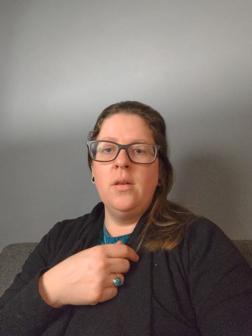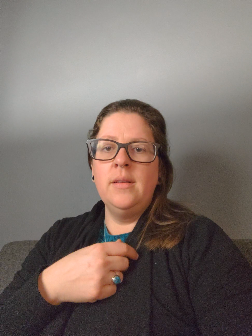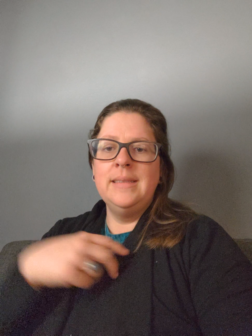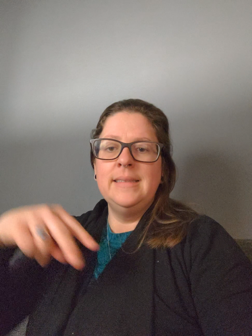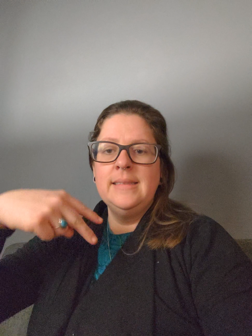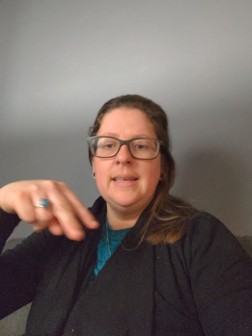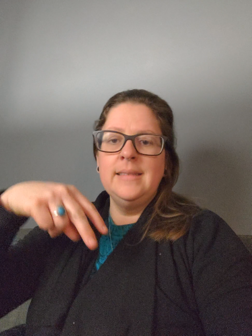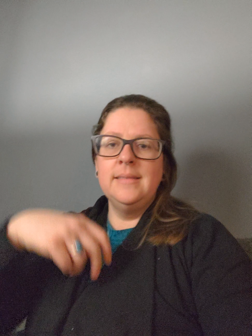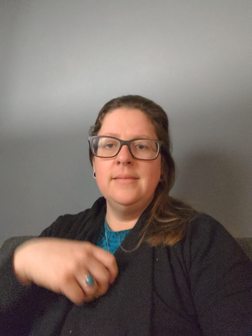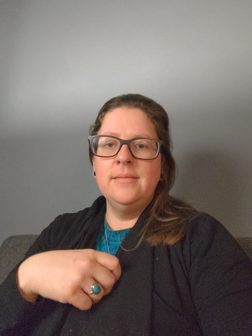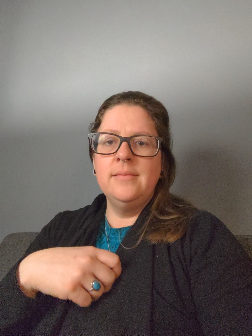dance